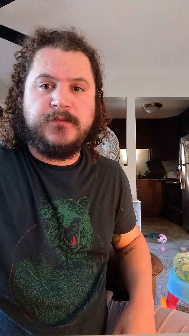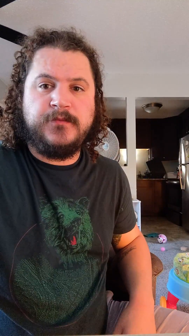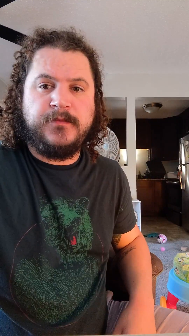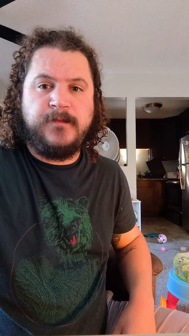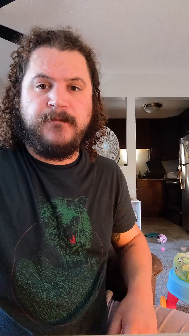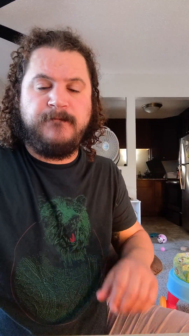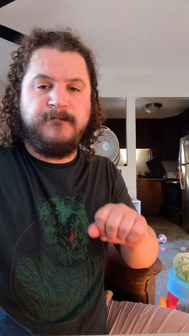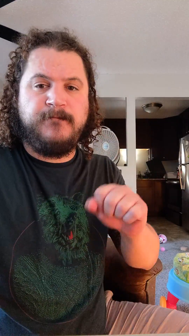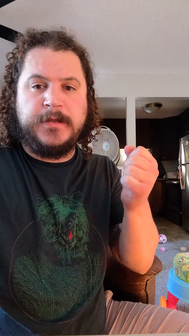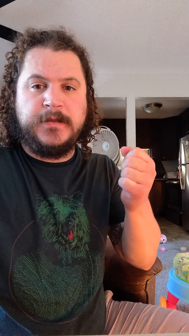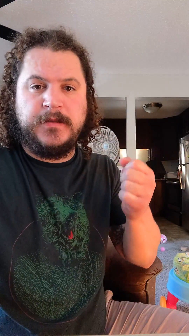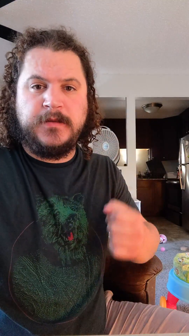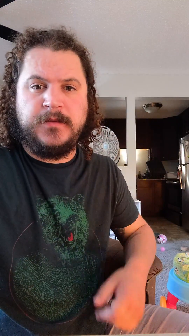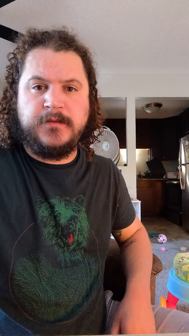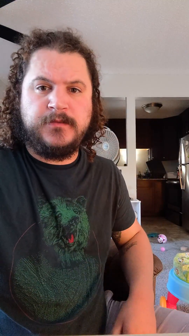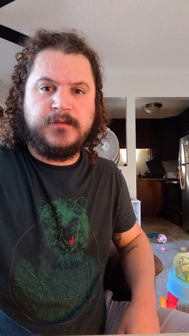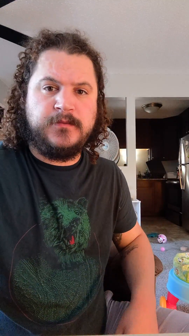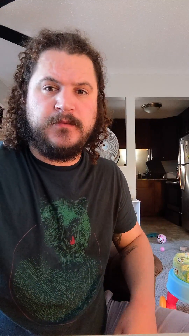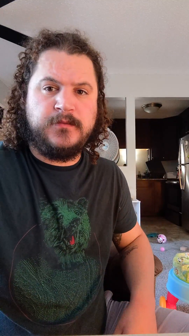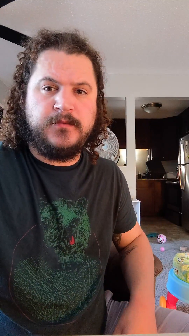break